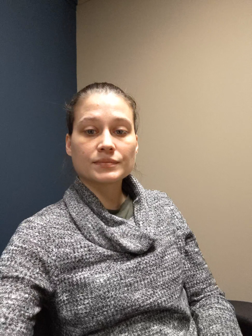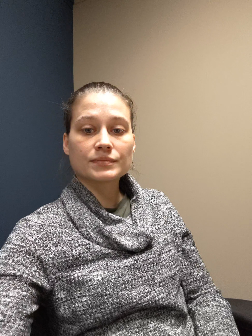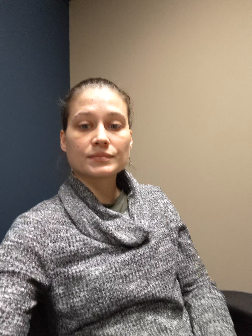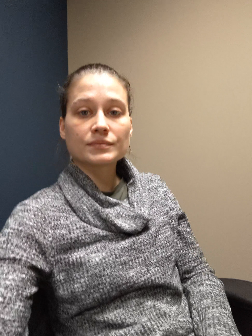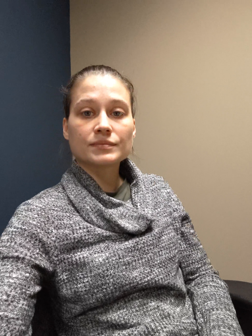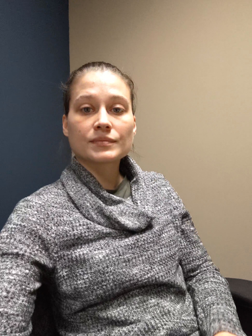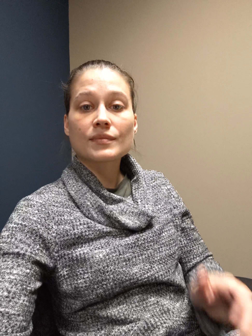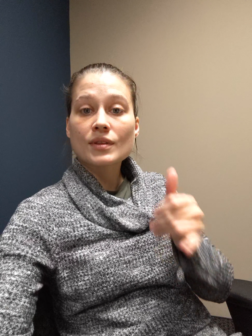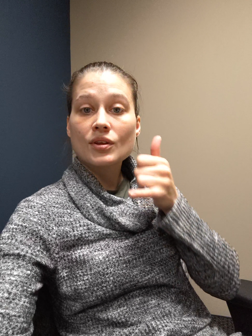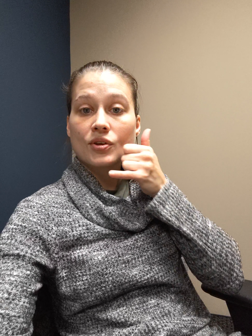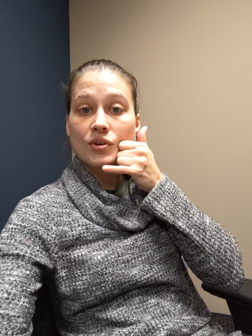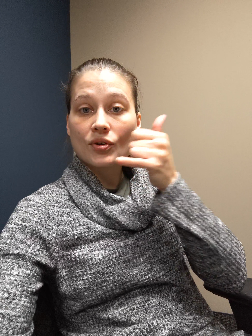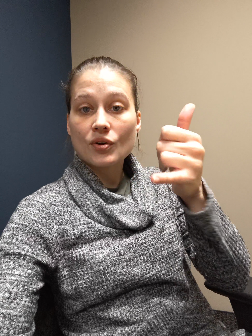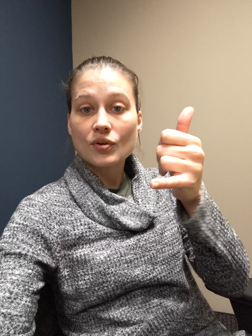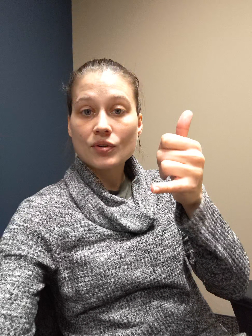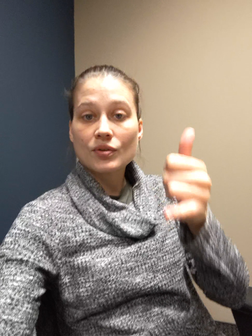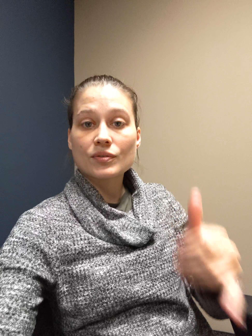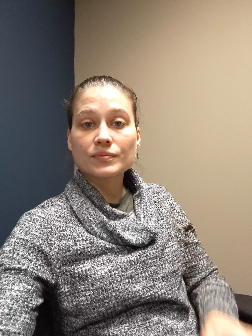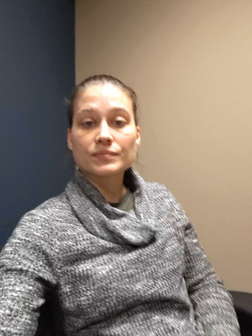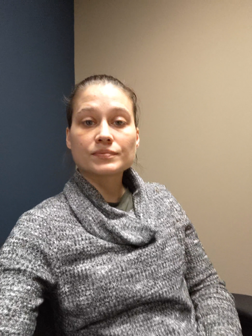call on the phone